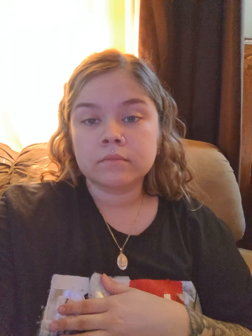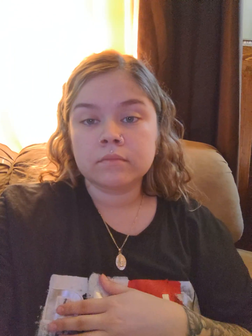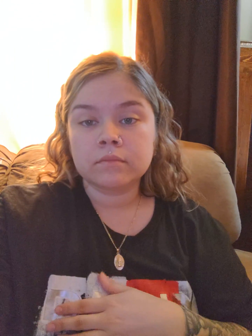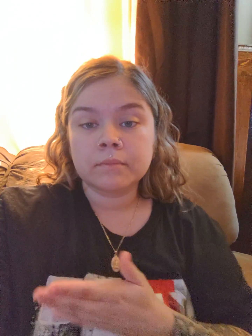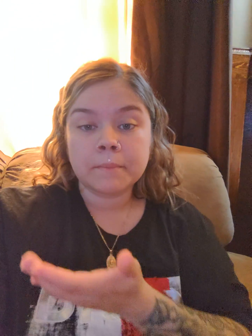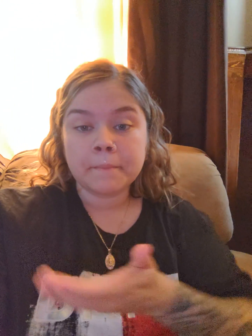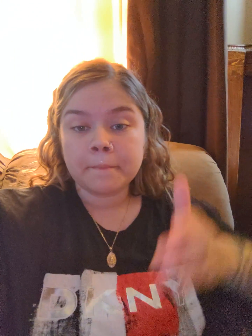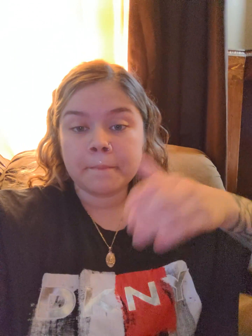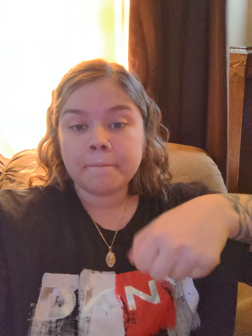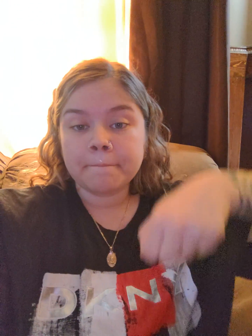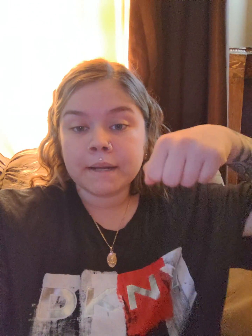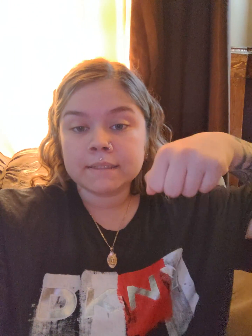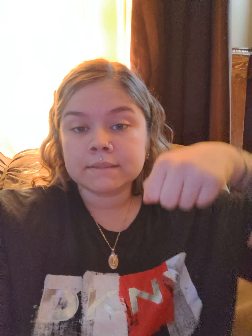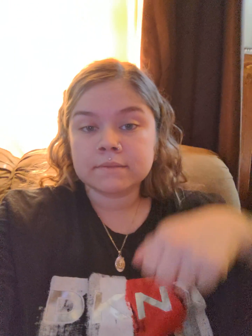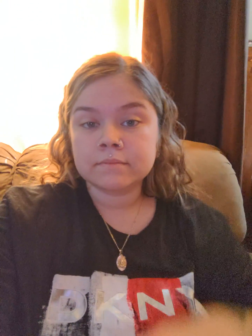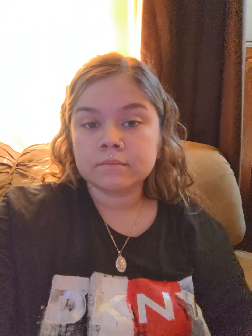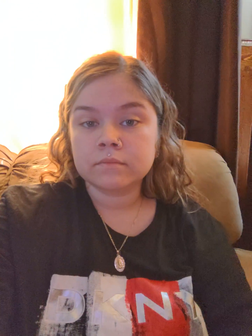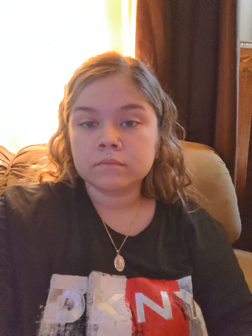basket